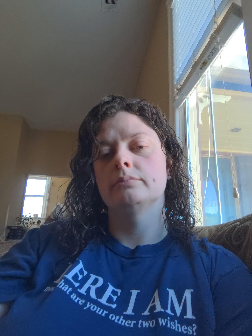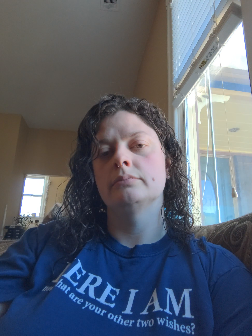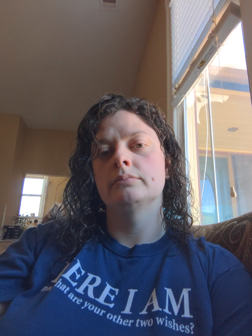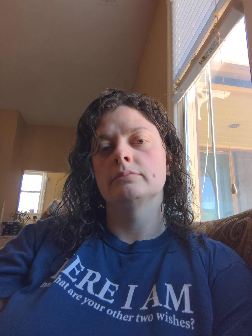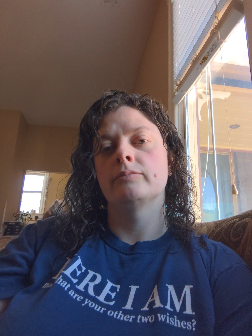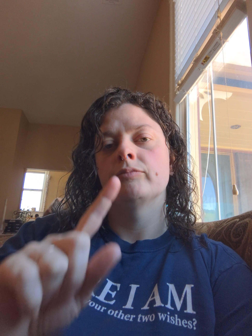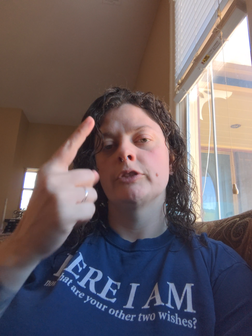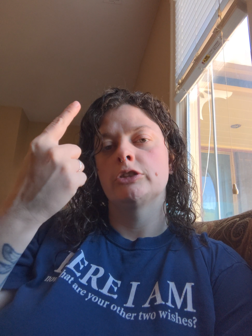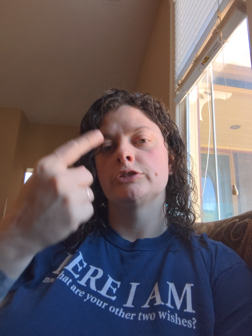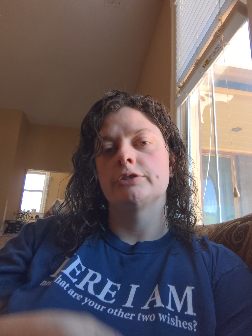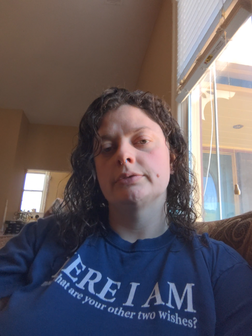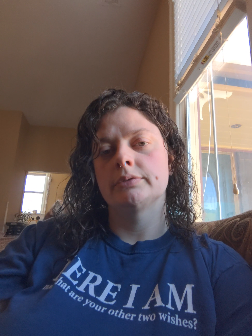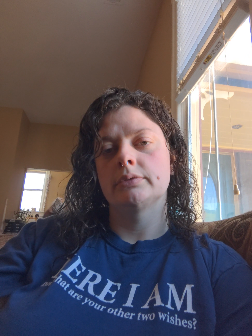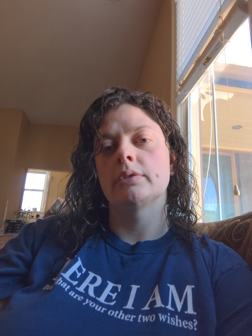first